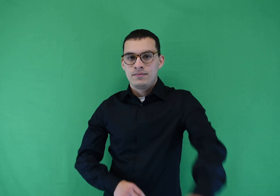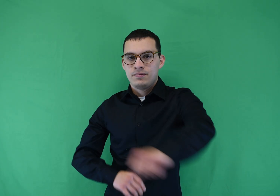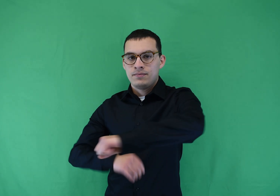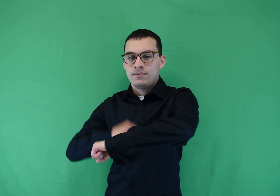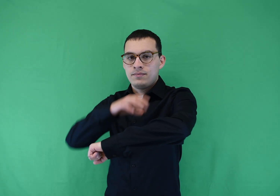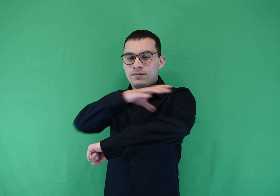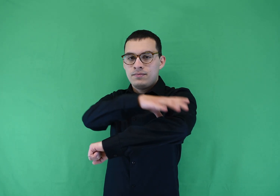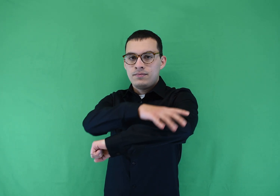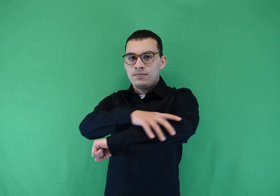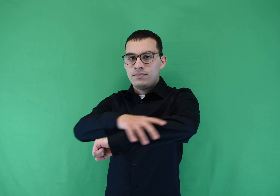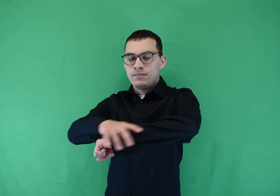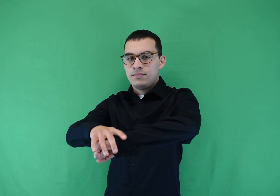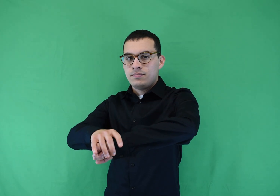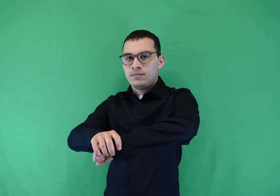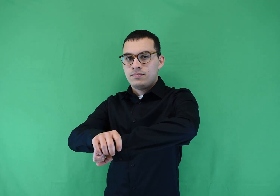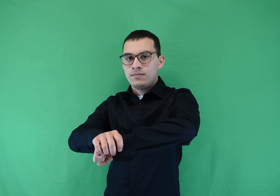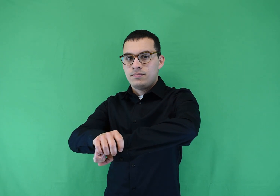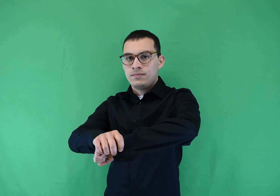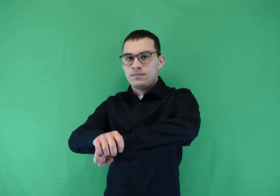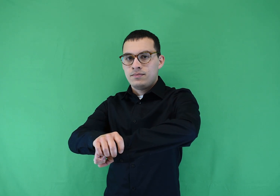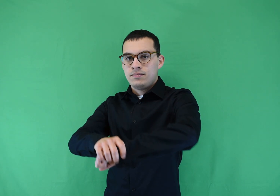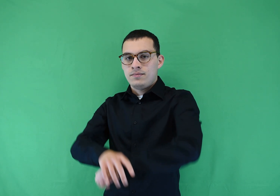brazo